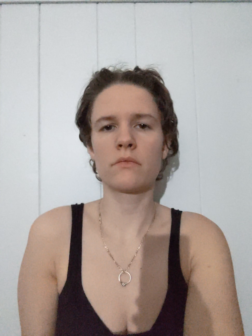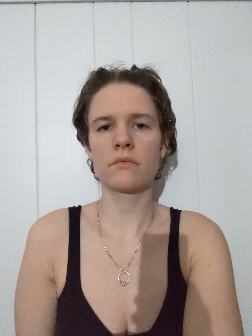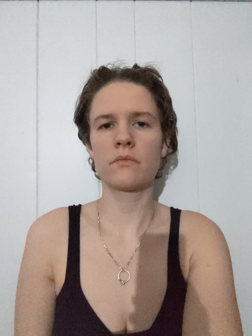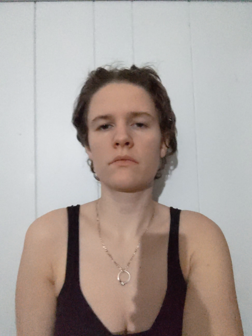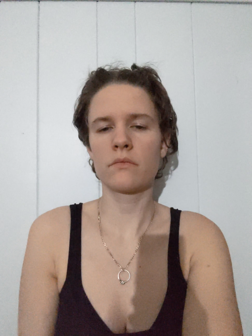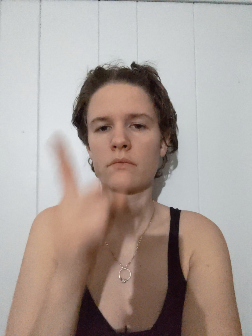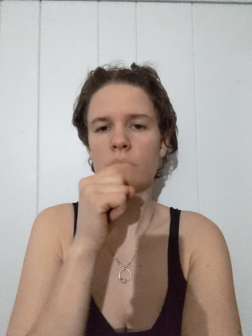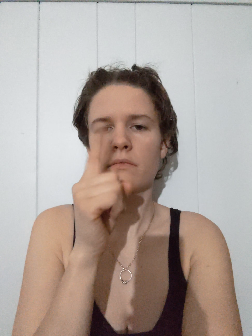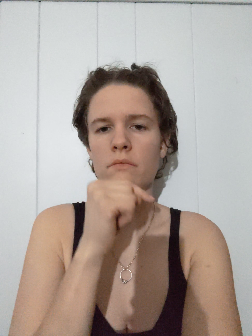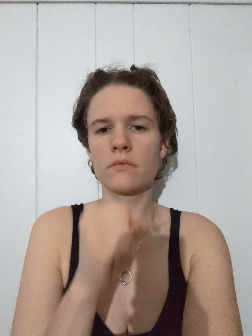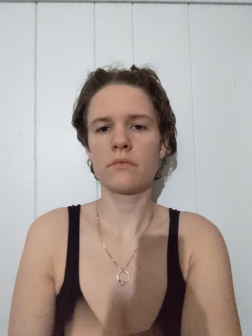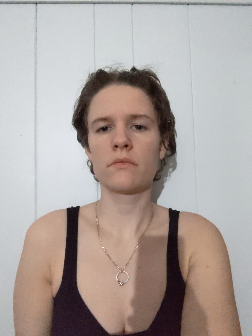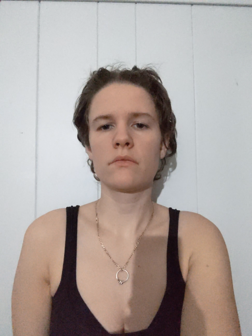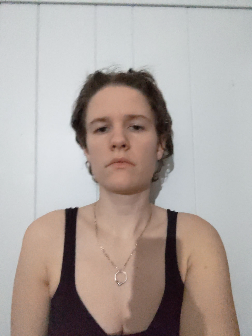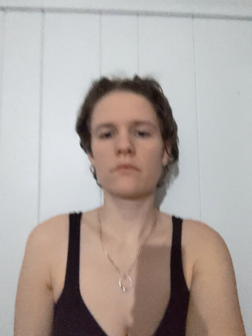mouse